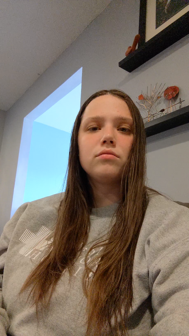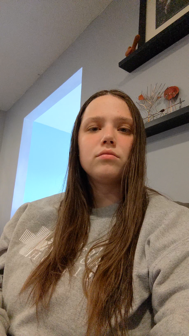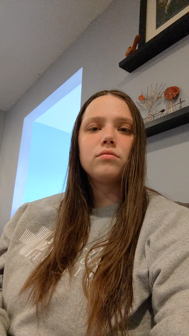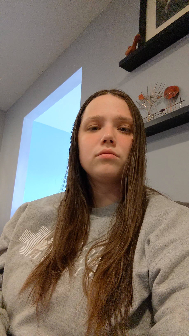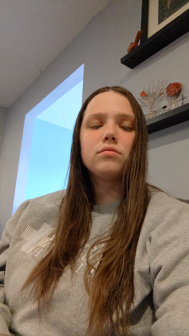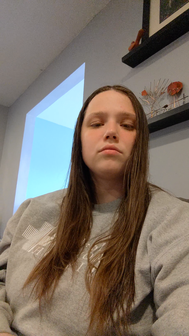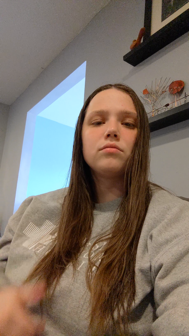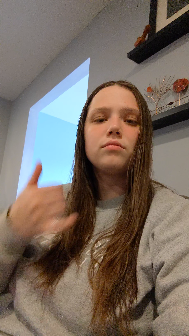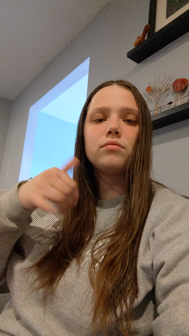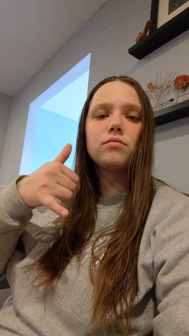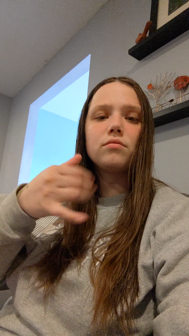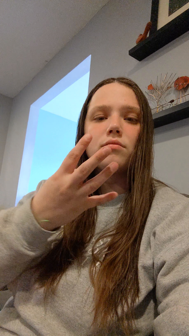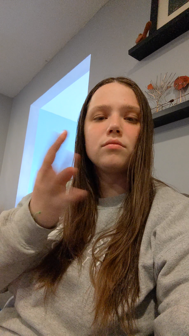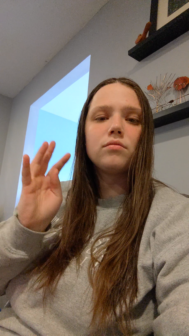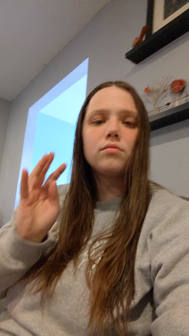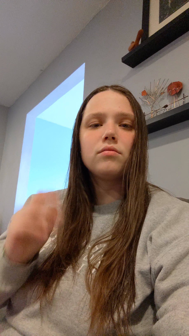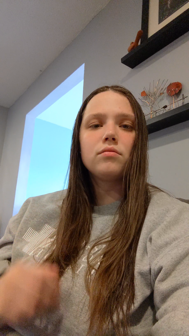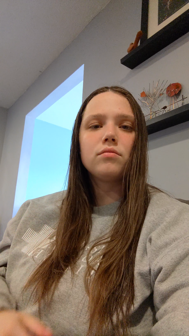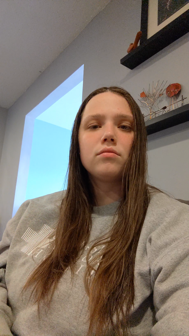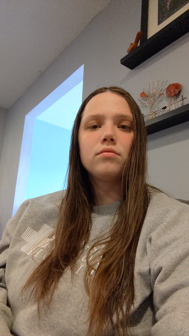playpen